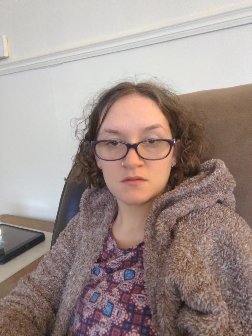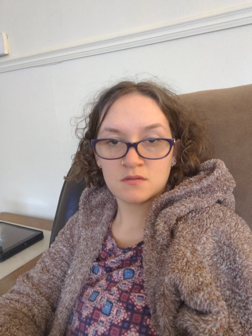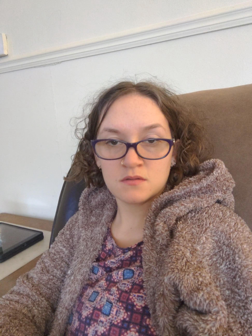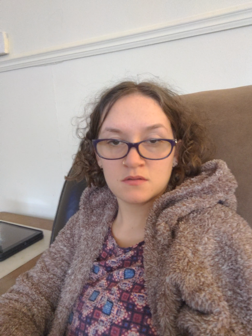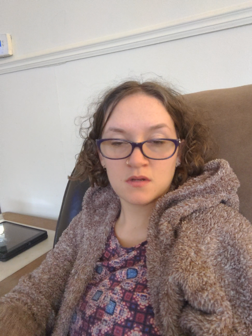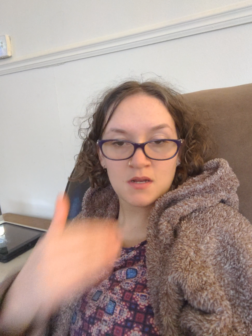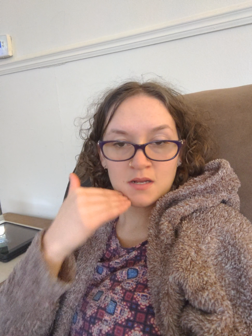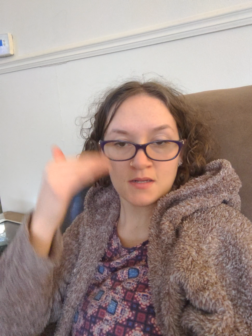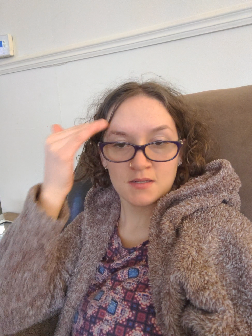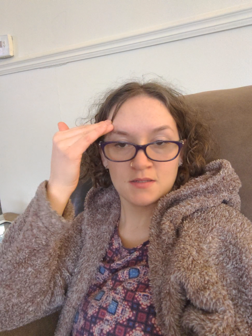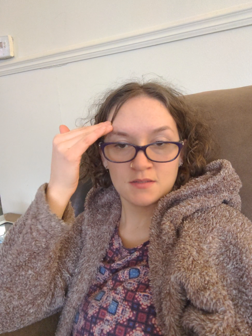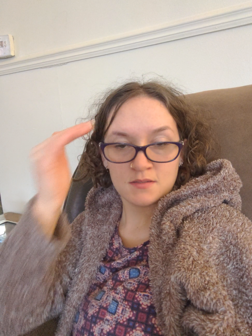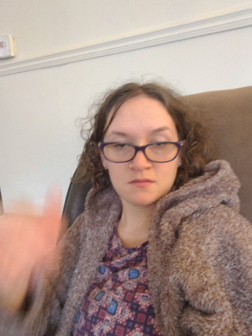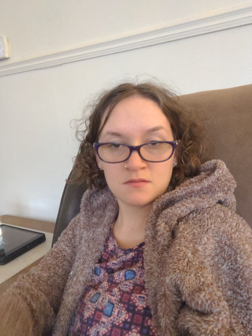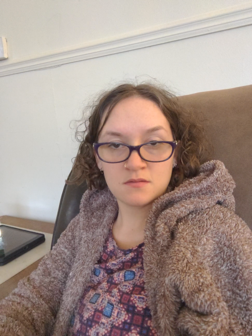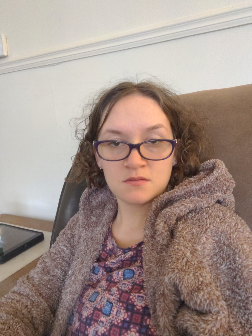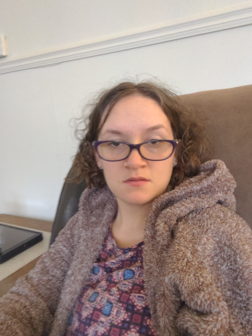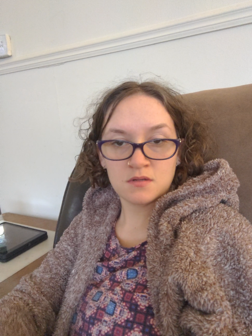head